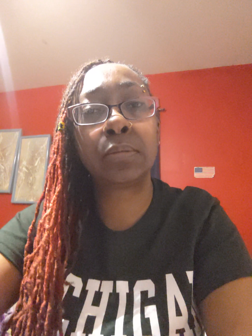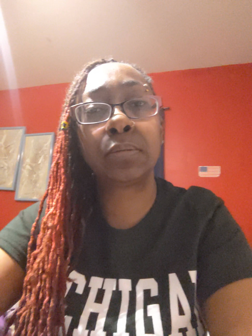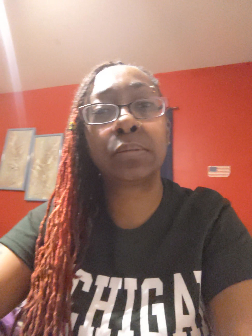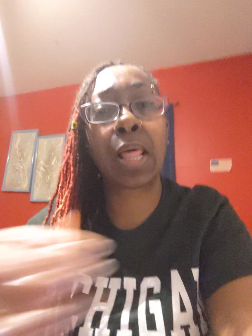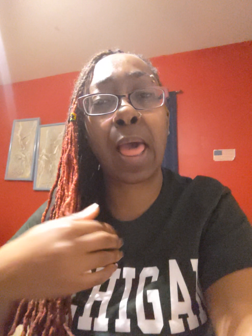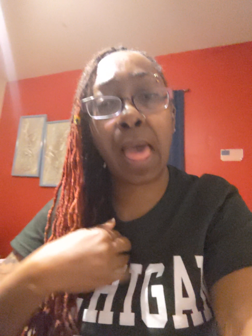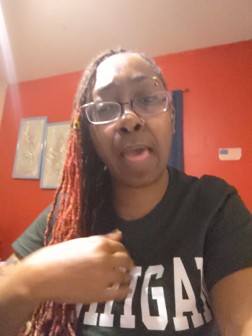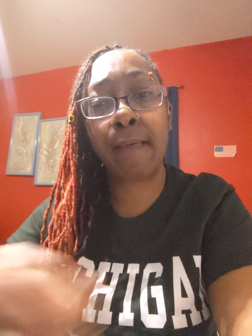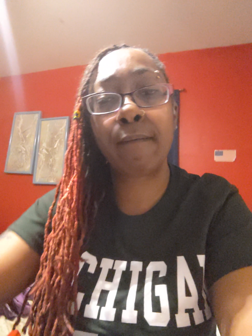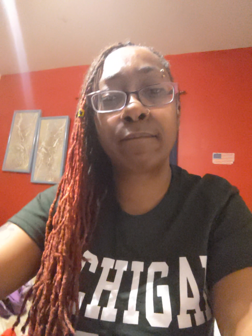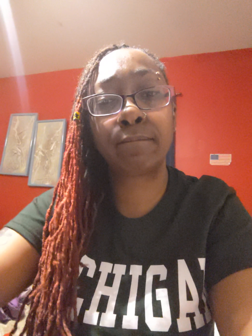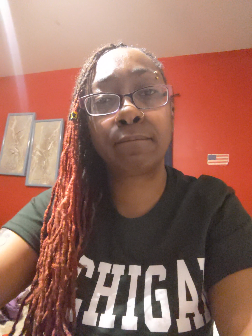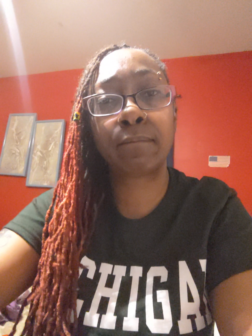have